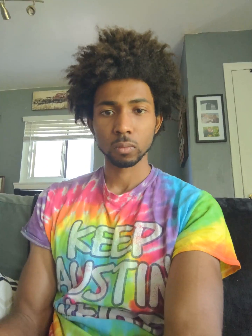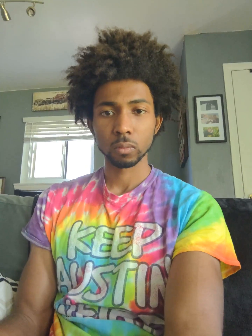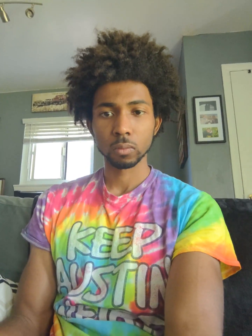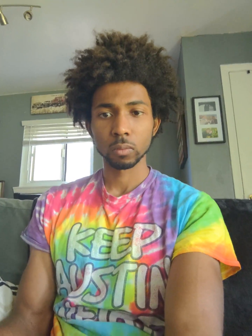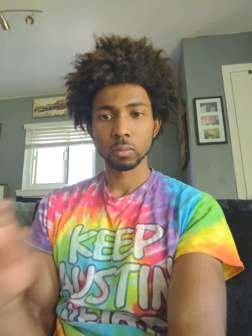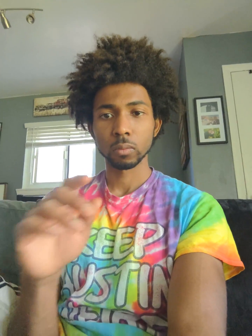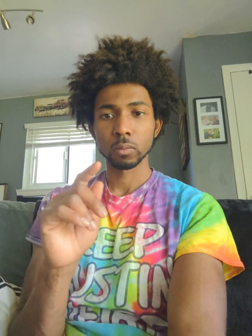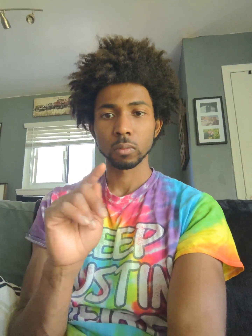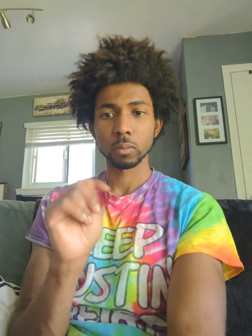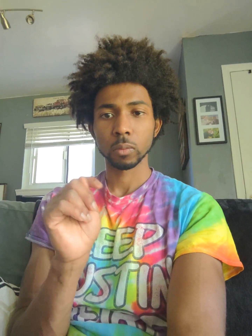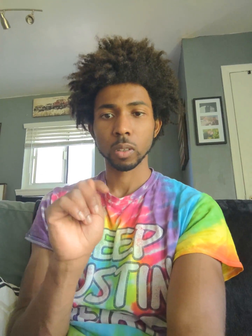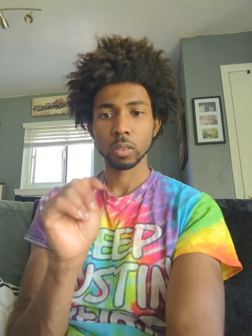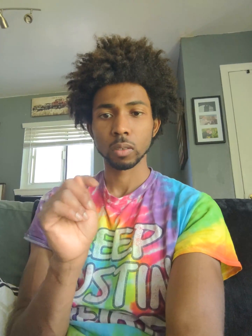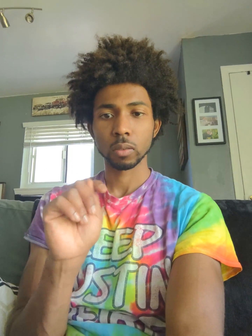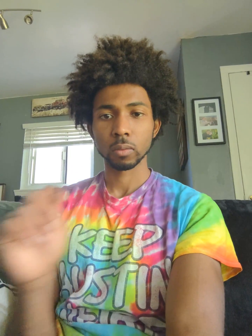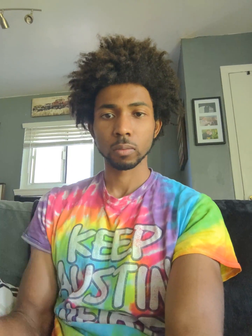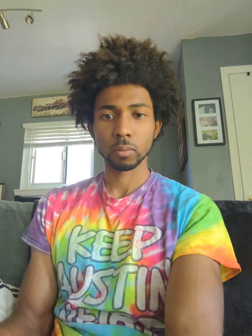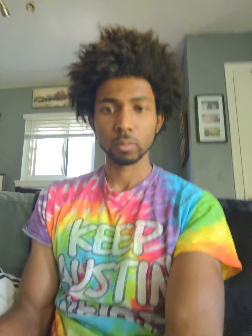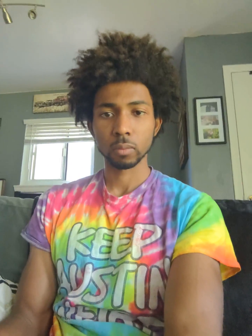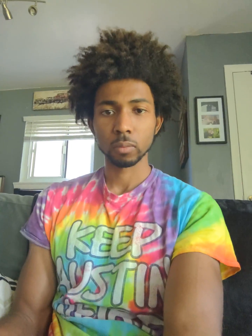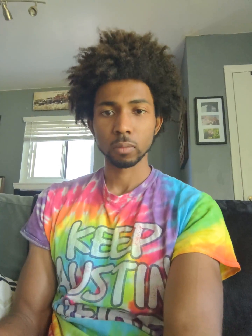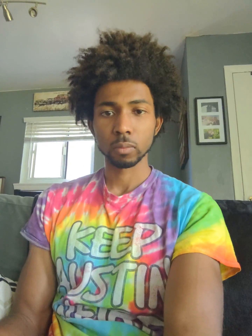bathroom